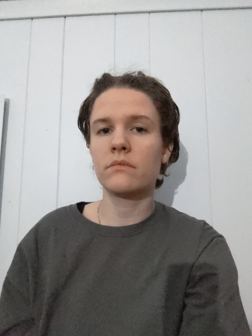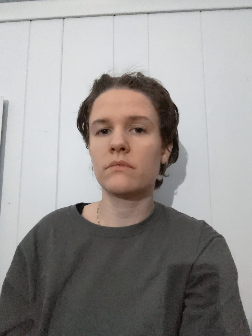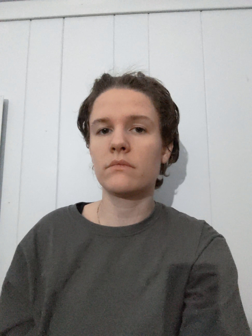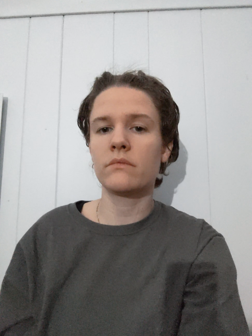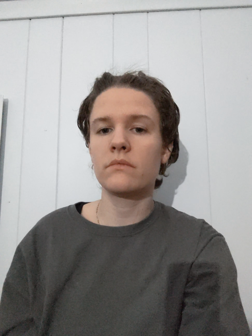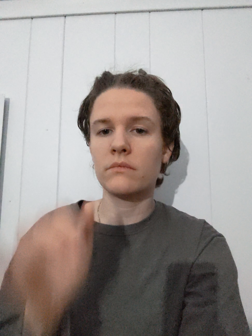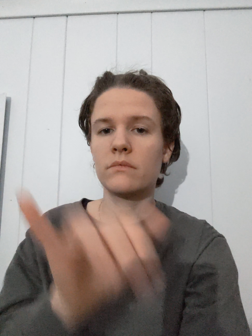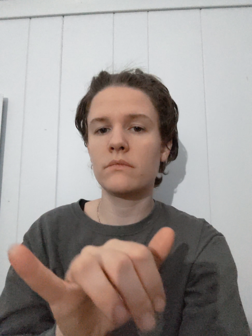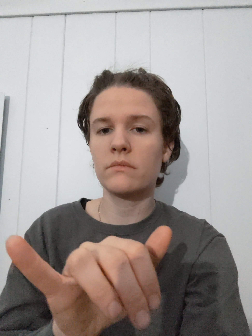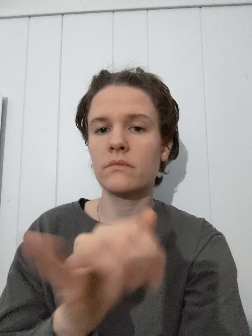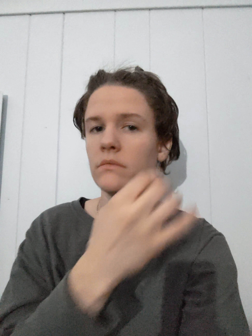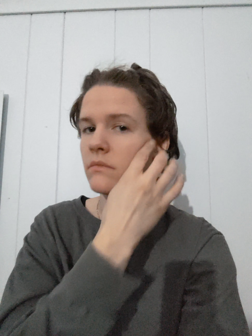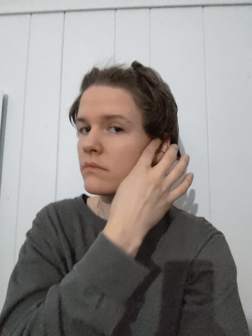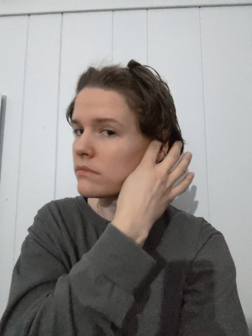stay